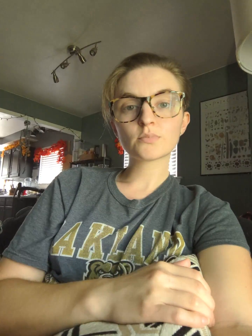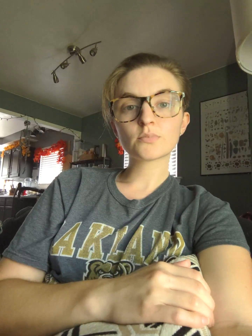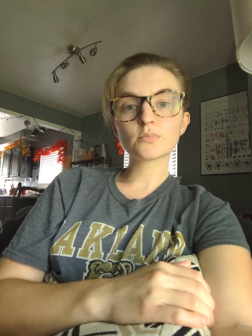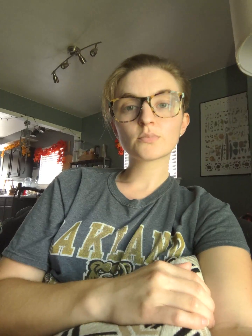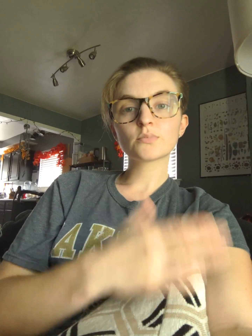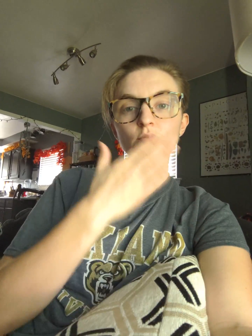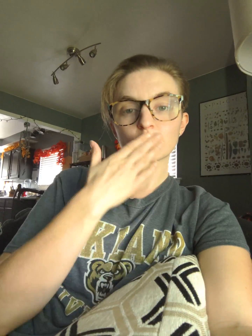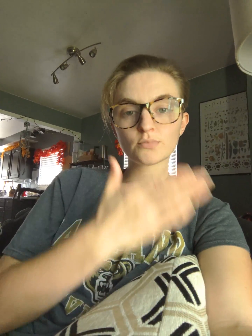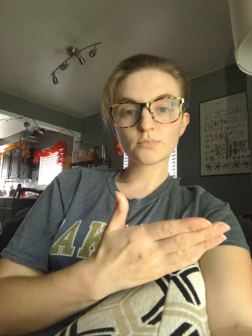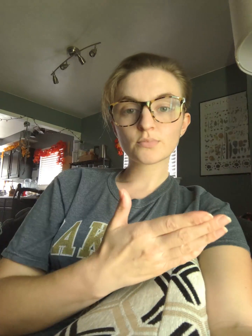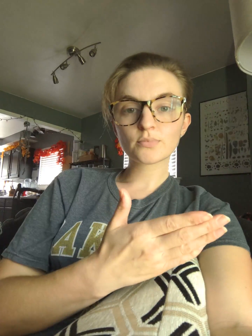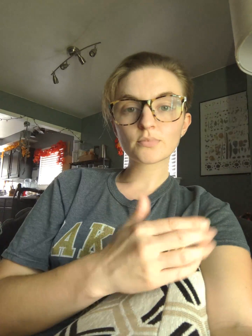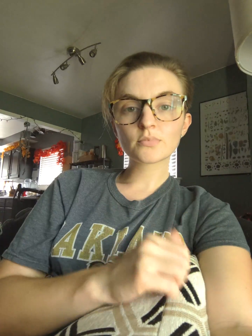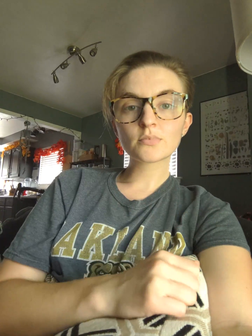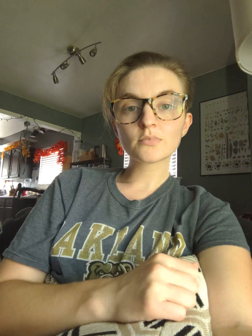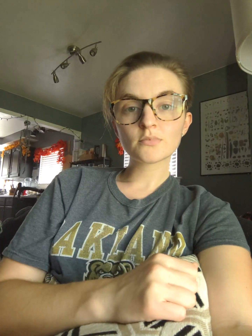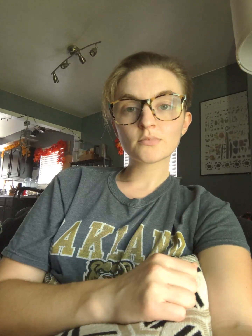good